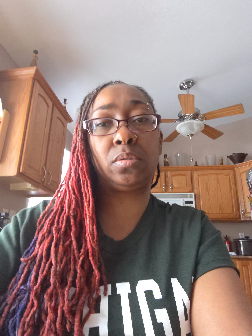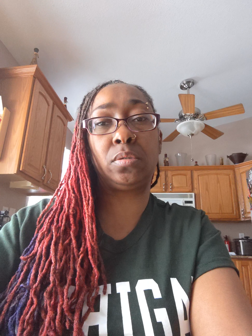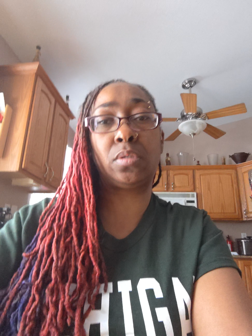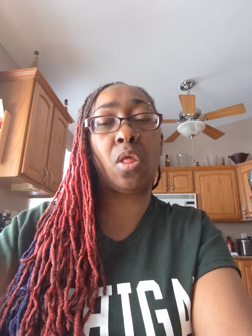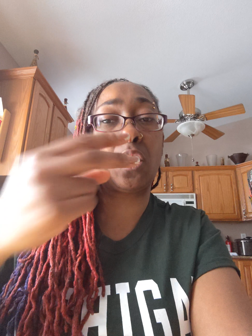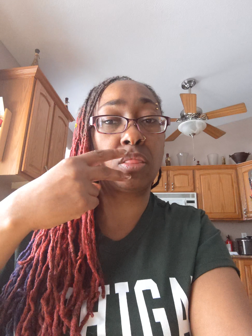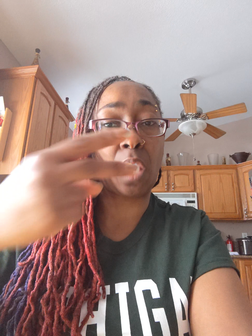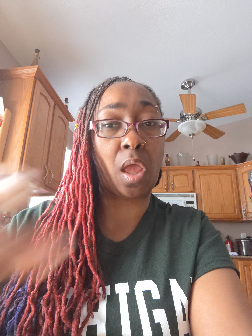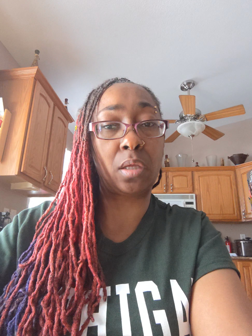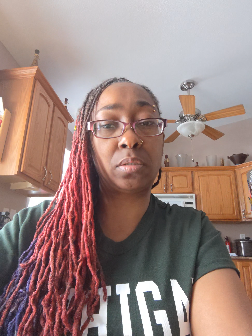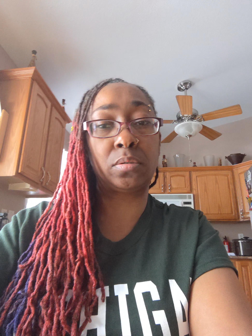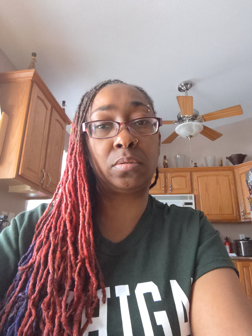look